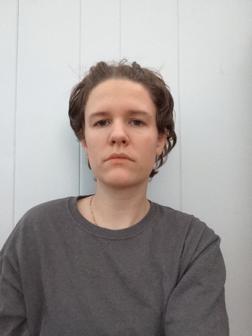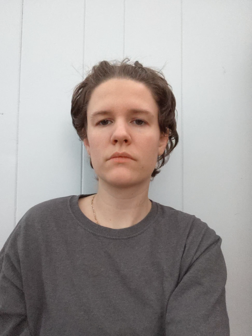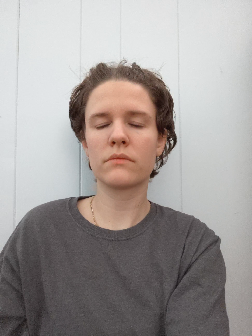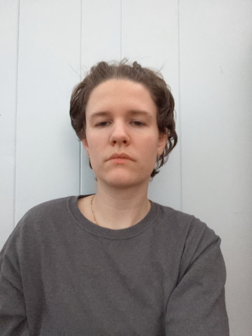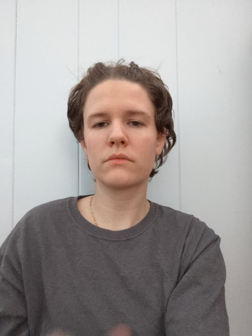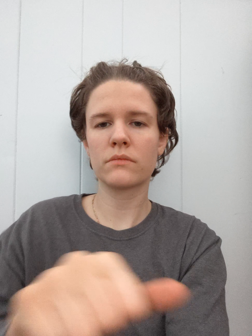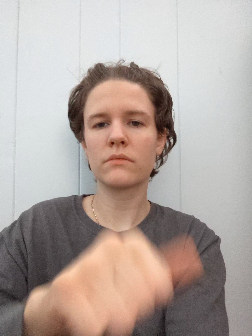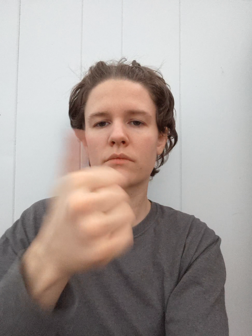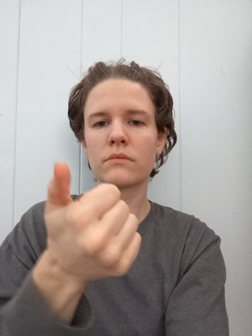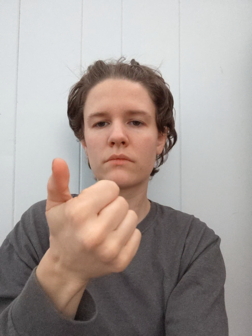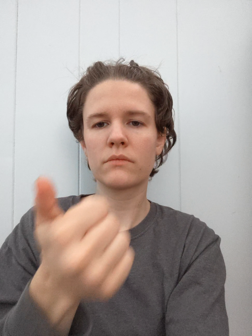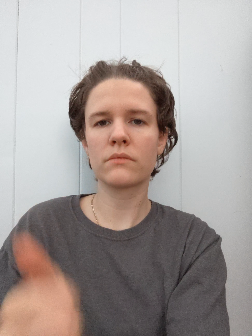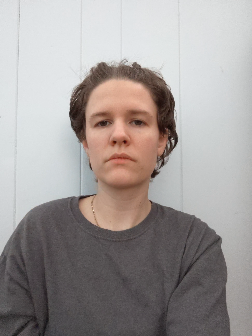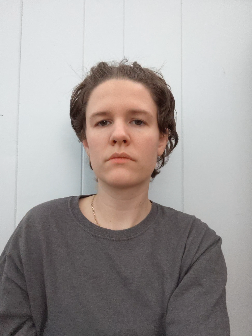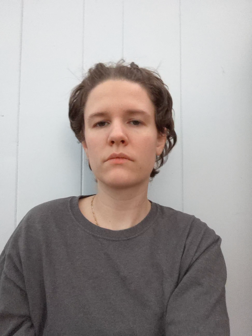another